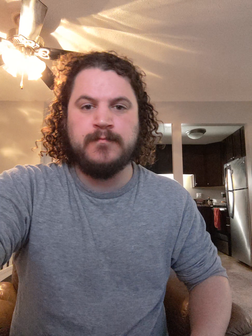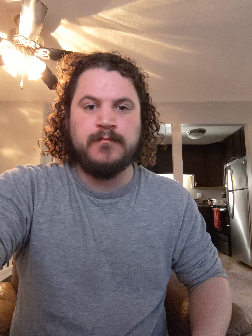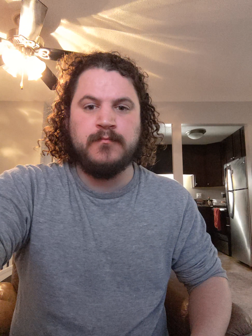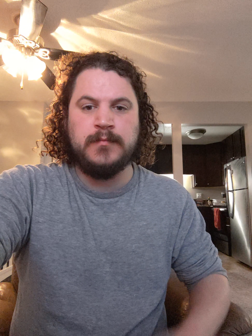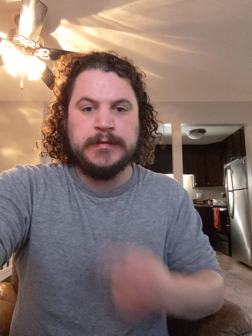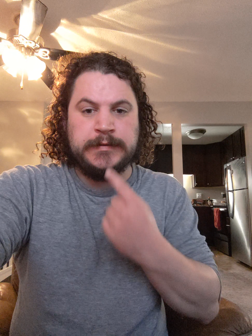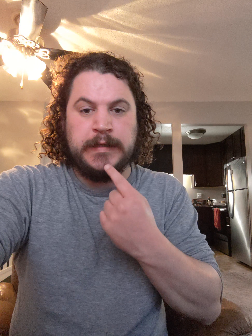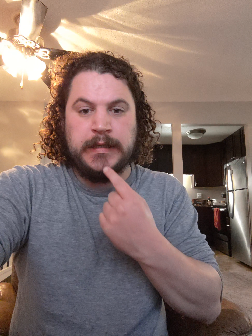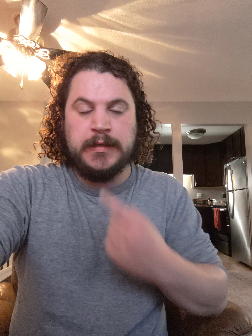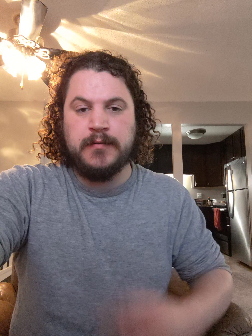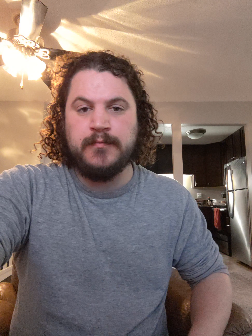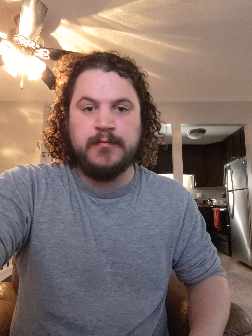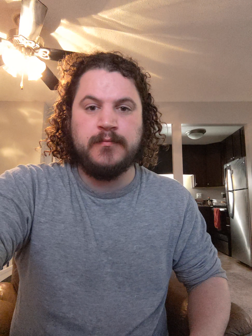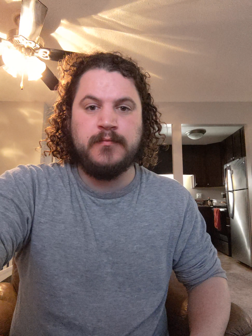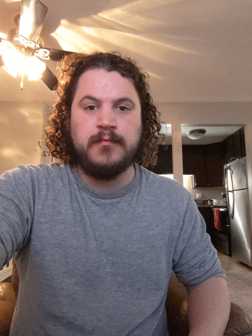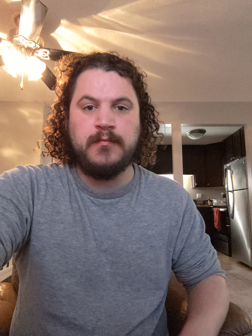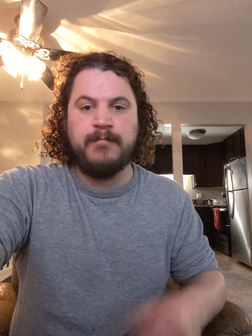say